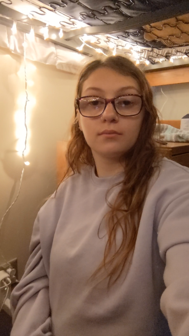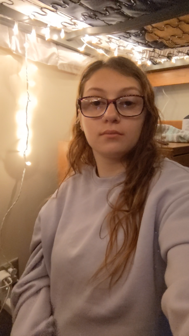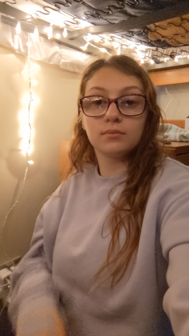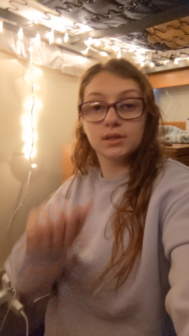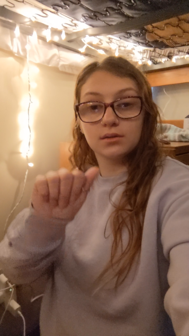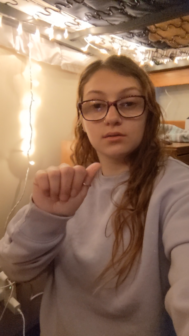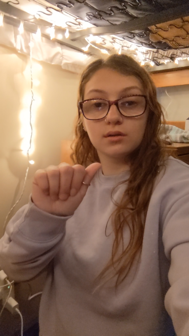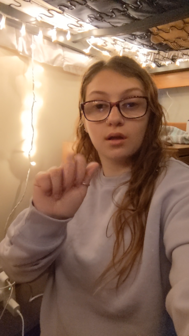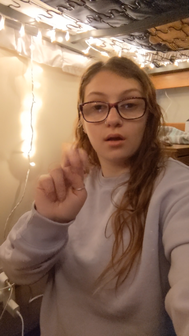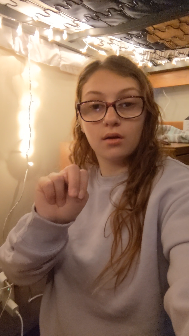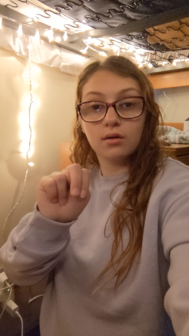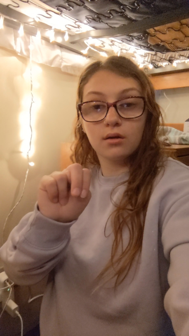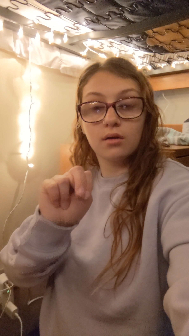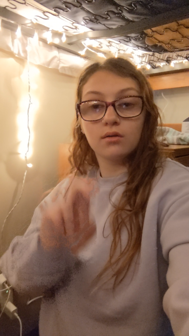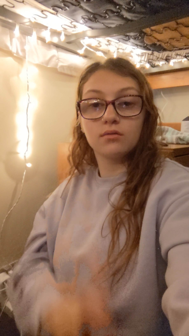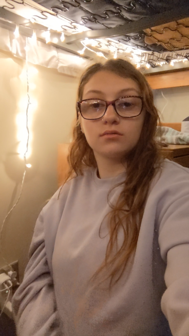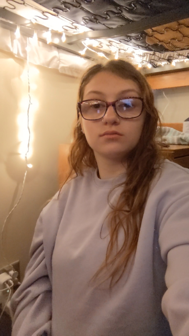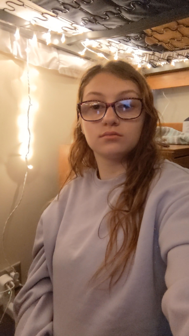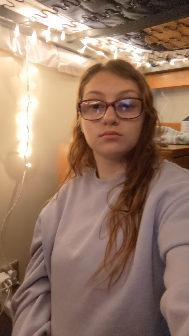an